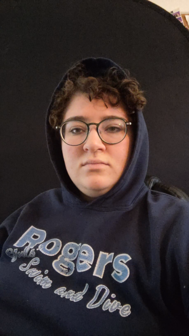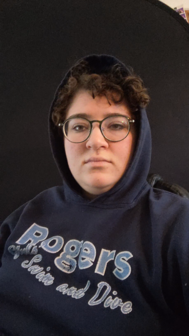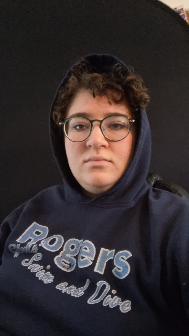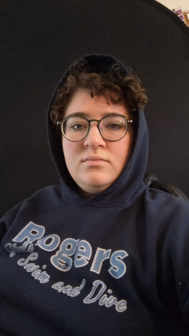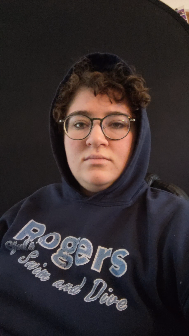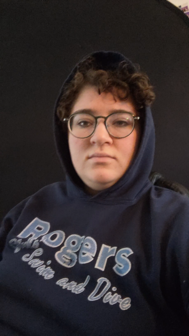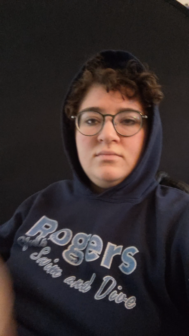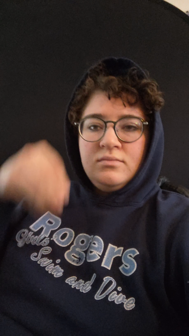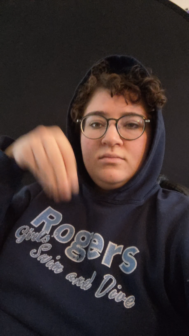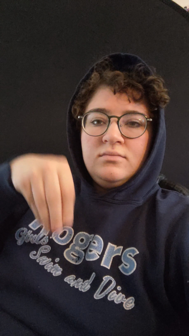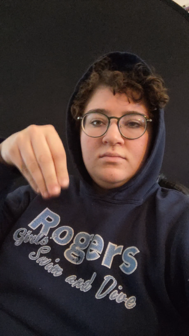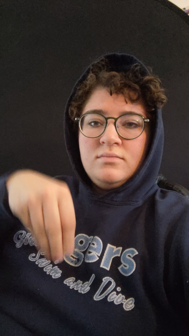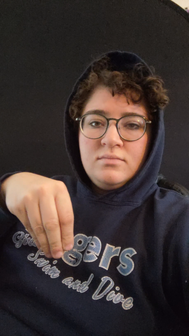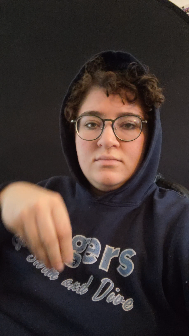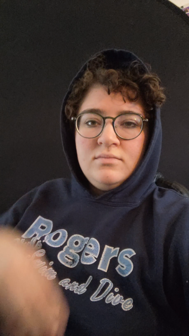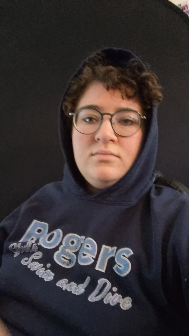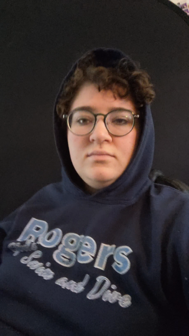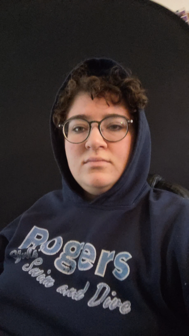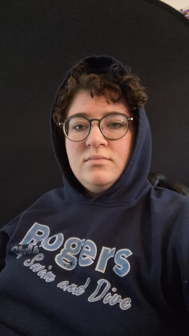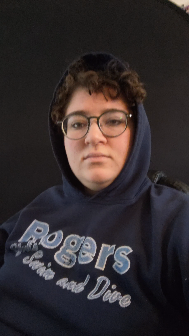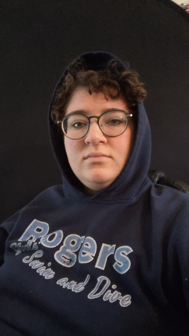inside